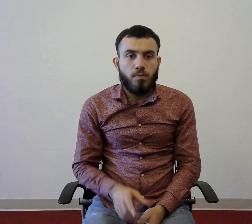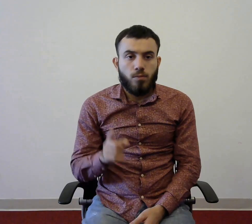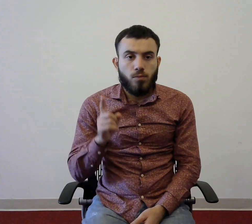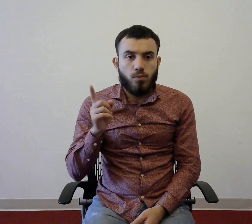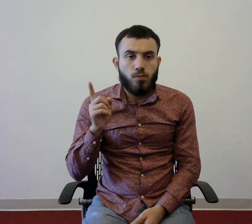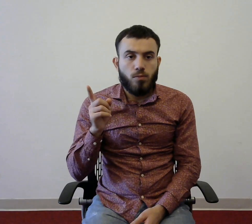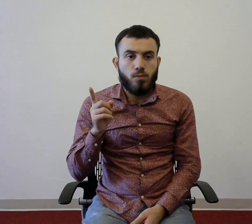onun